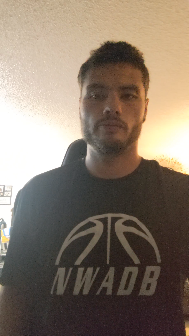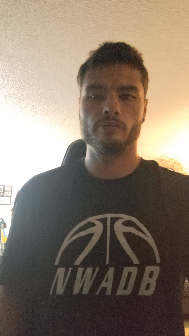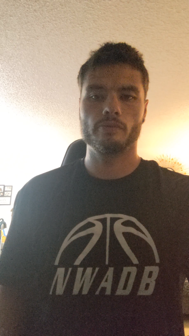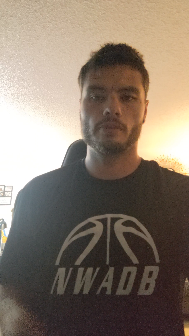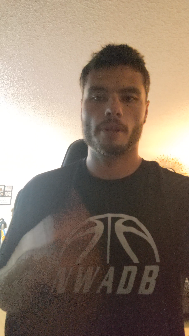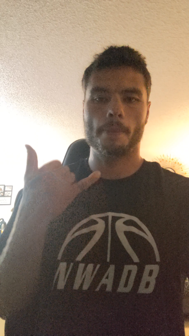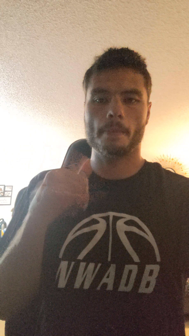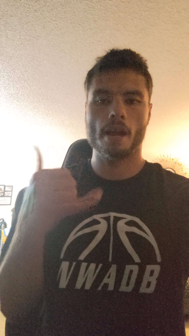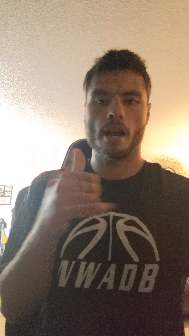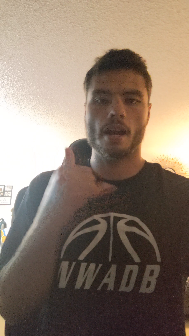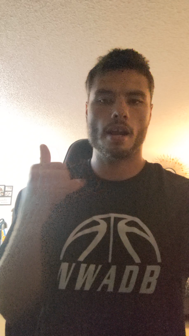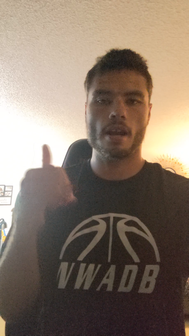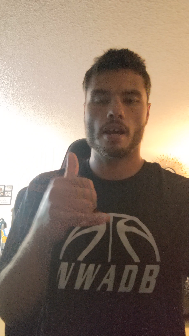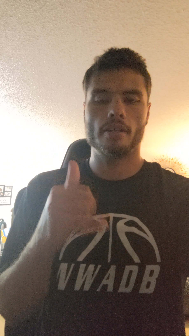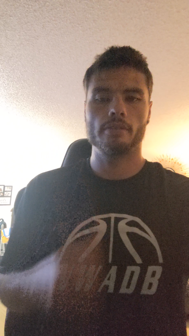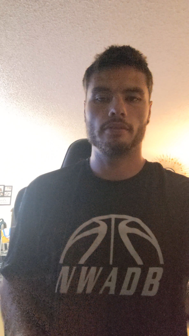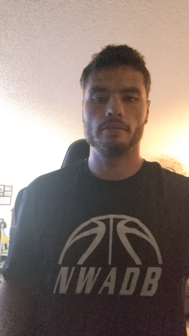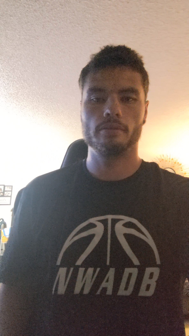play